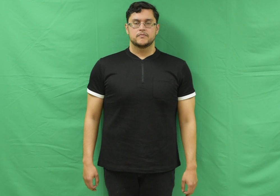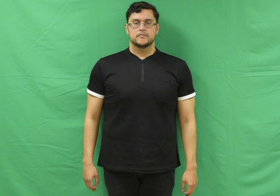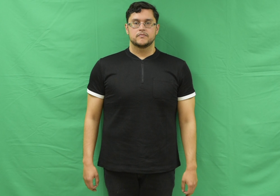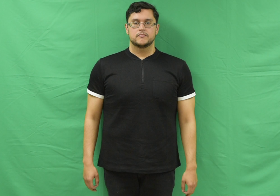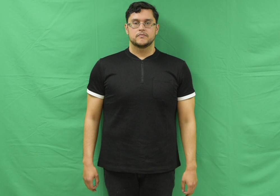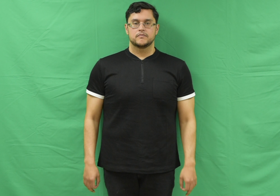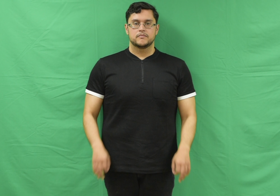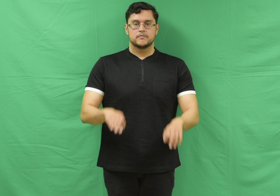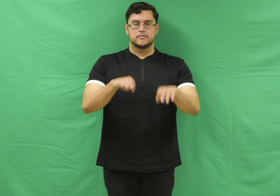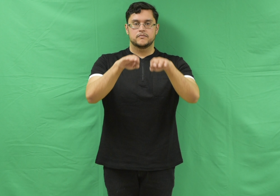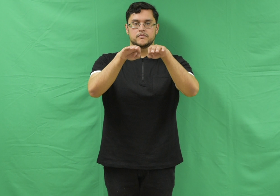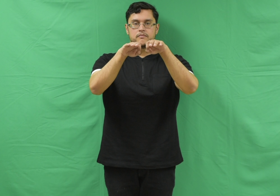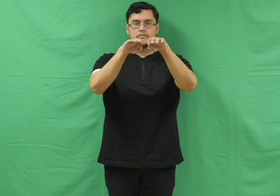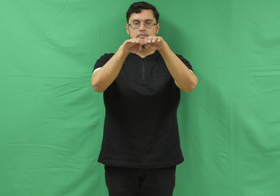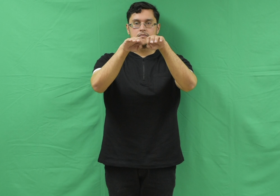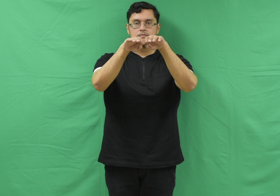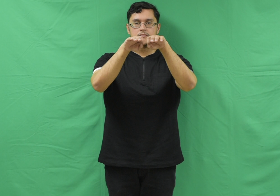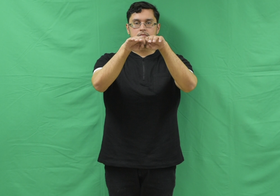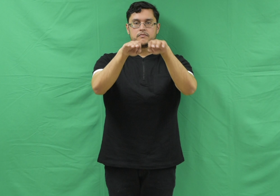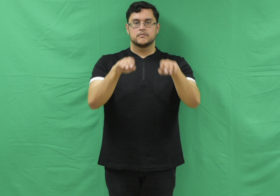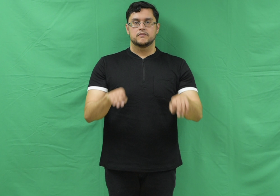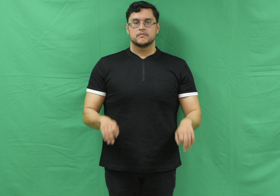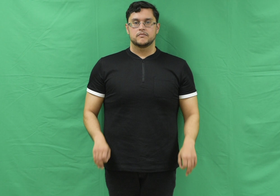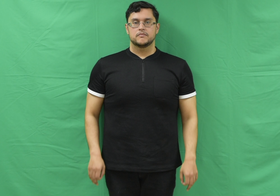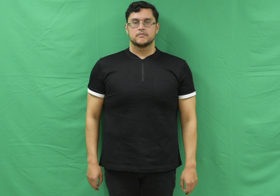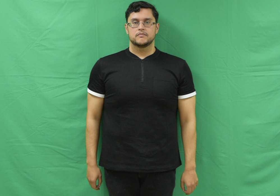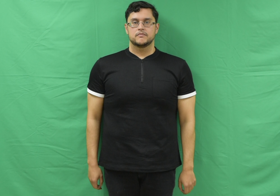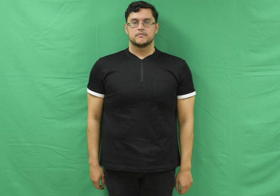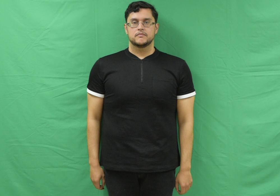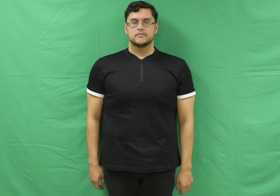trabajo